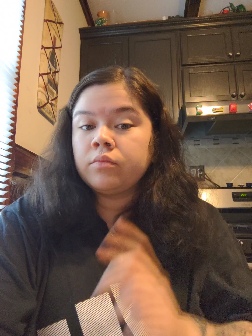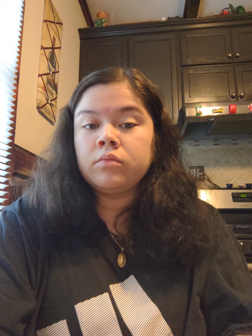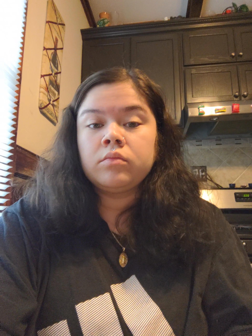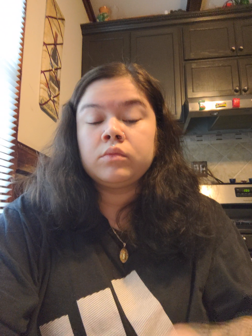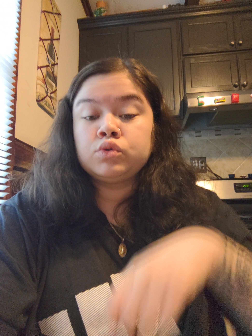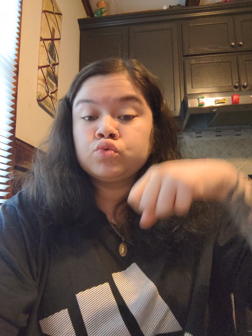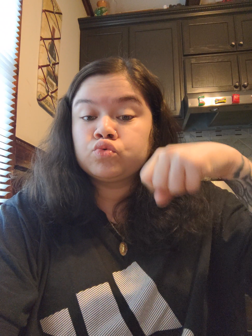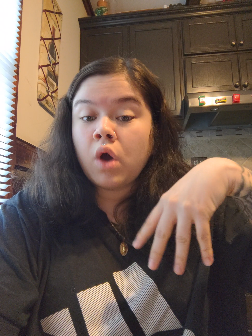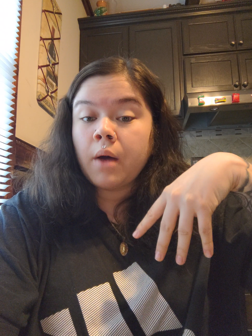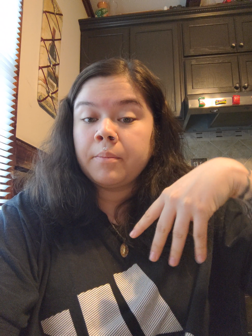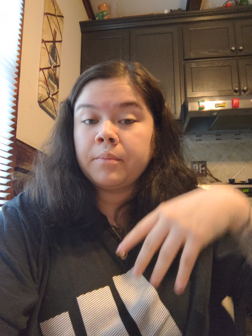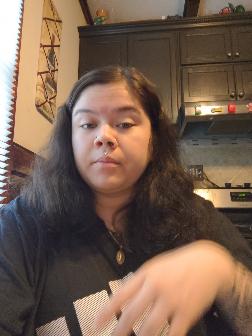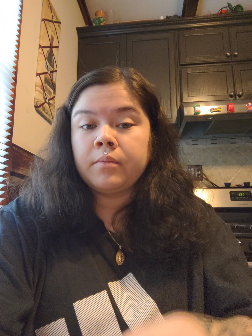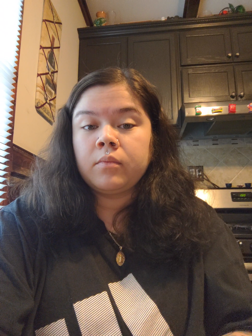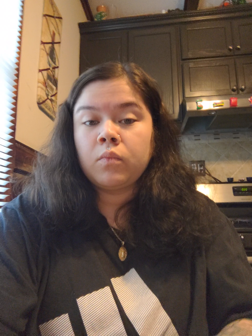drop